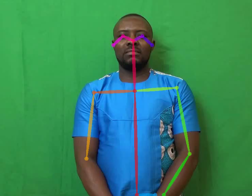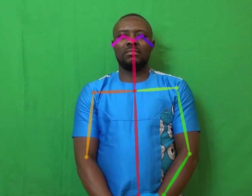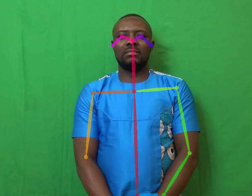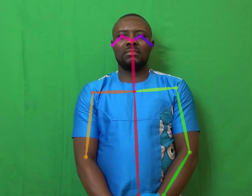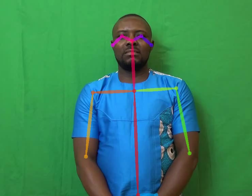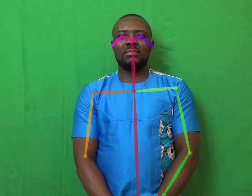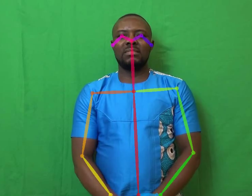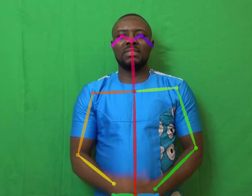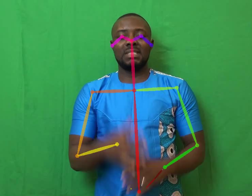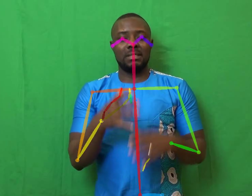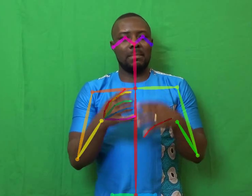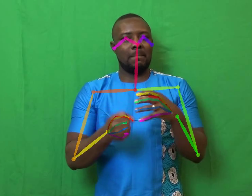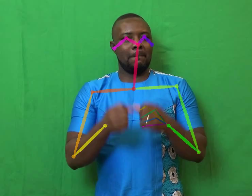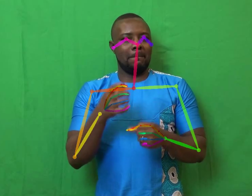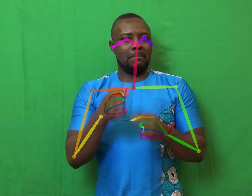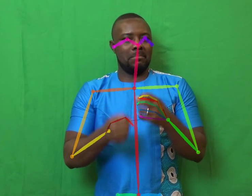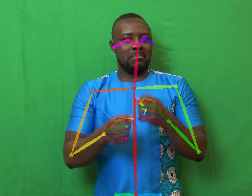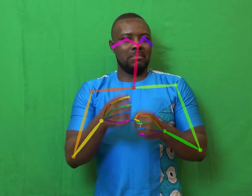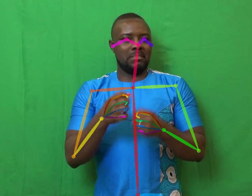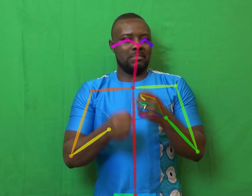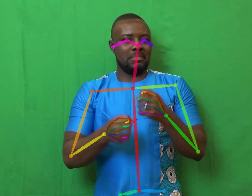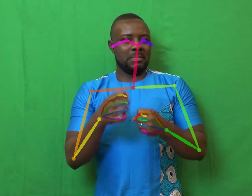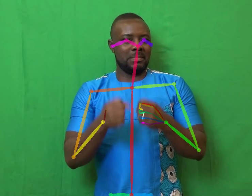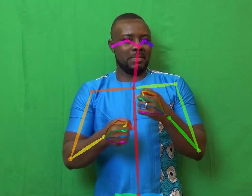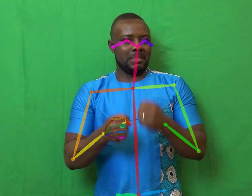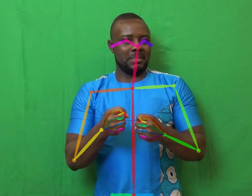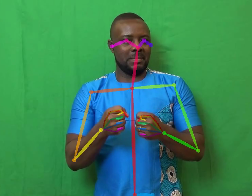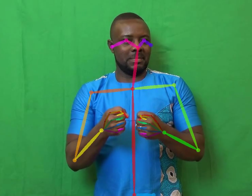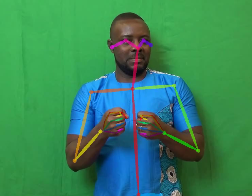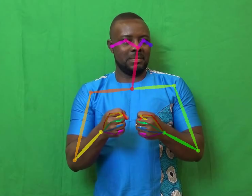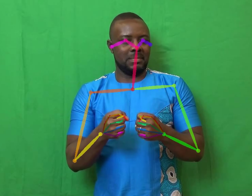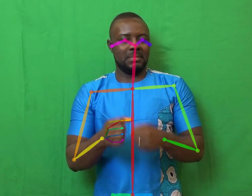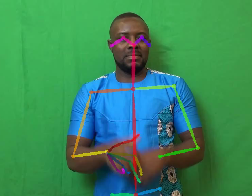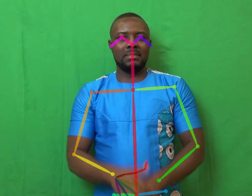milk